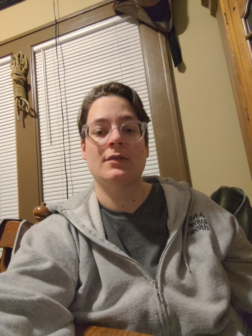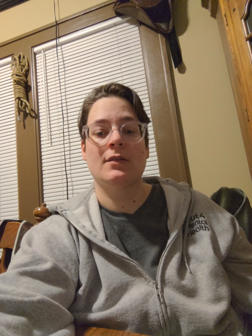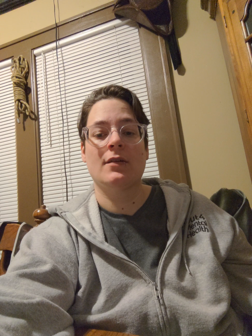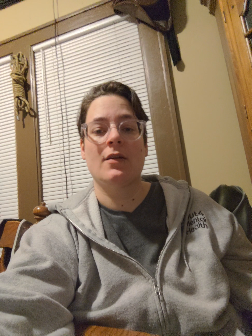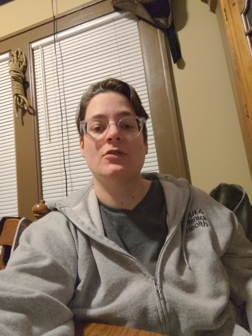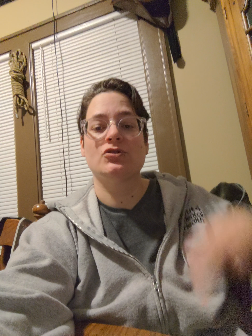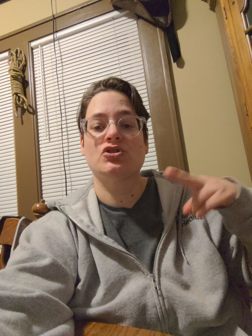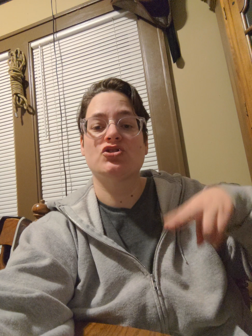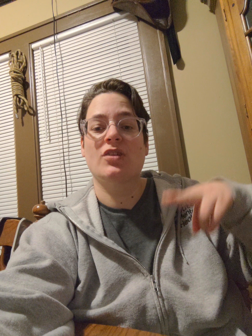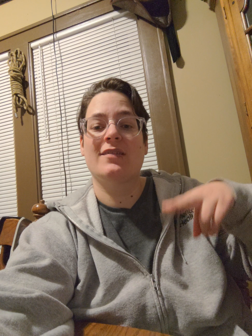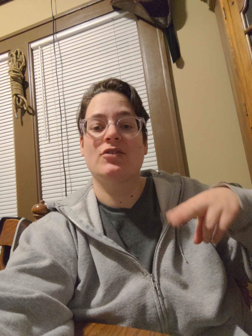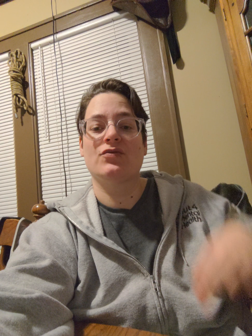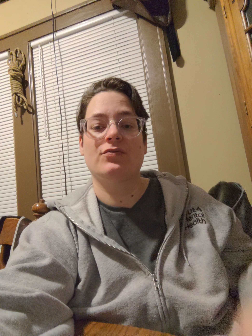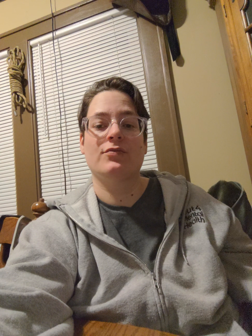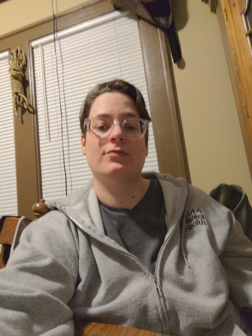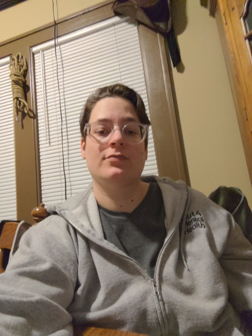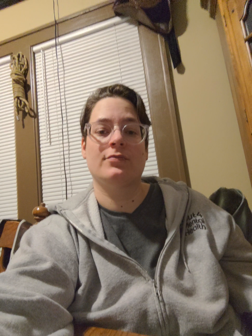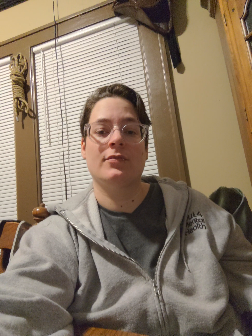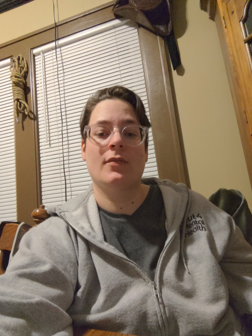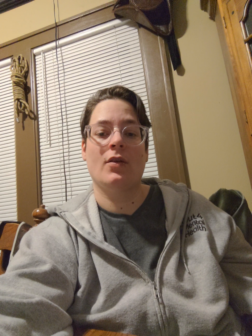chair